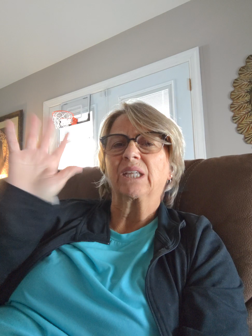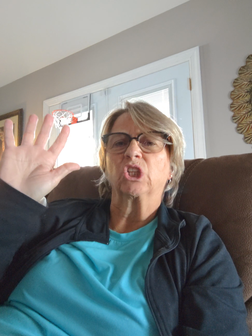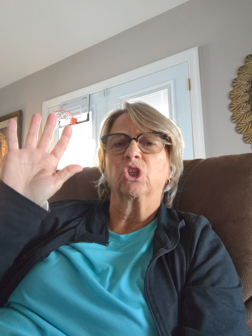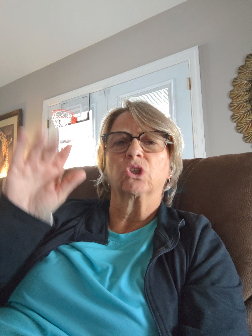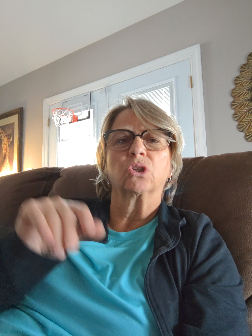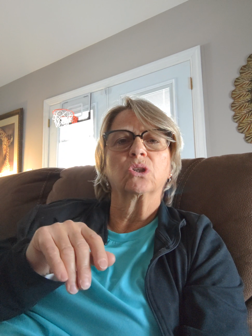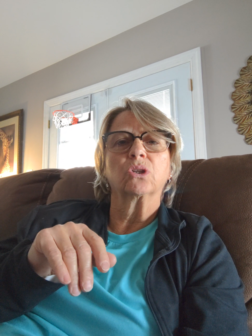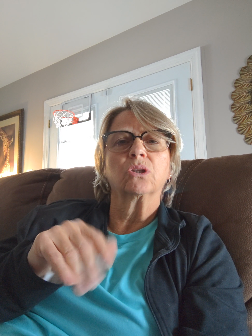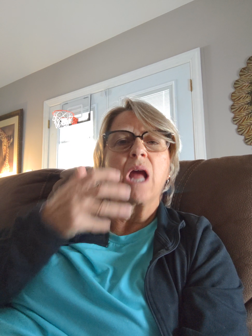finish